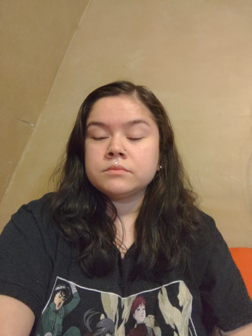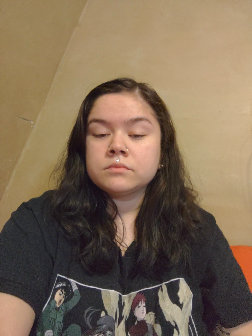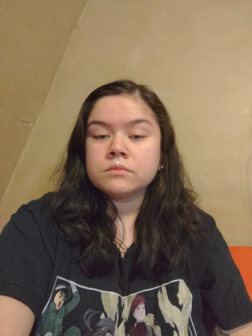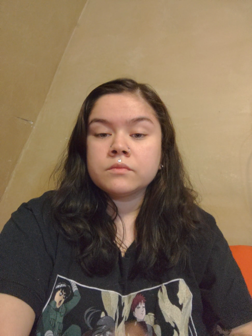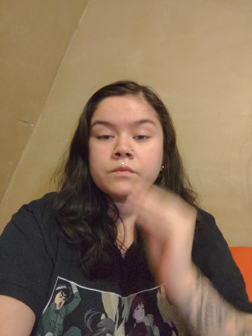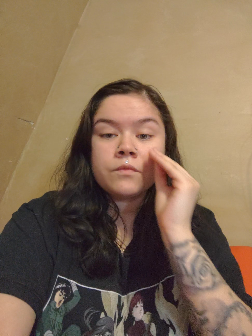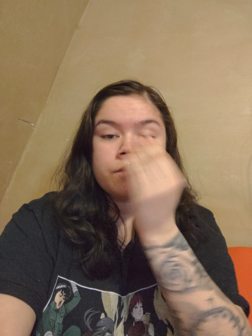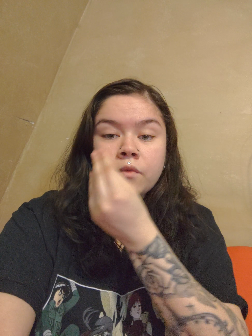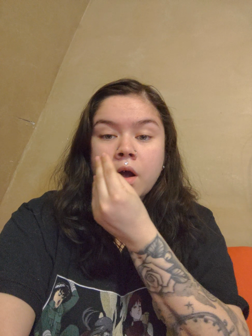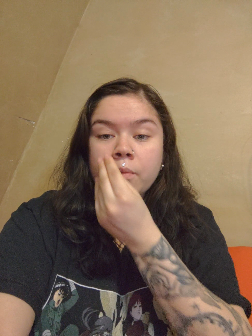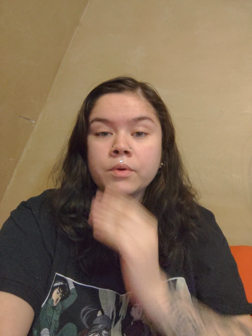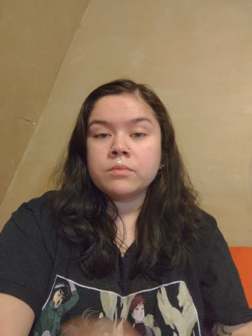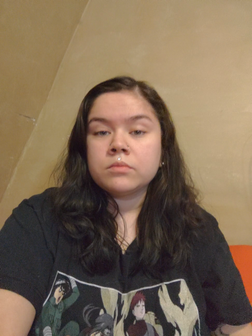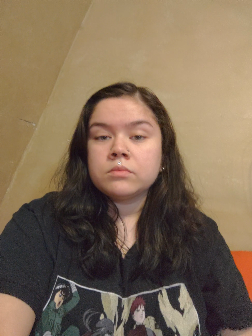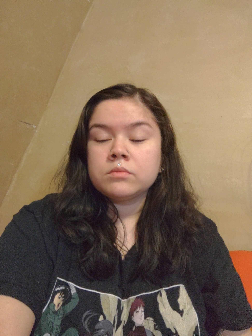flower